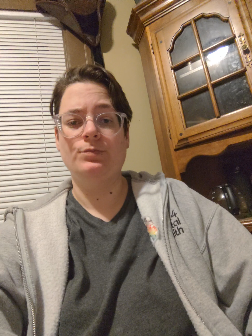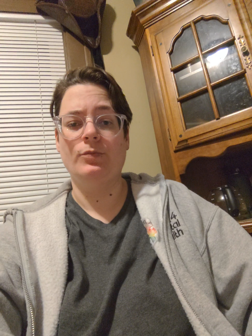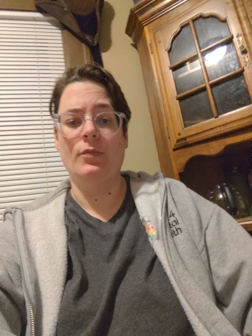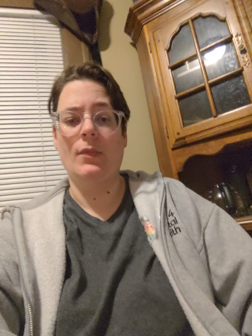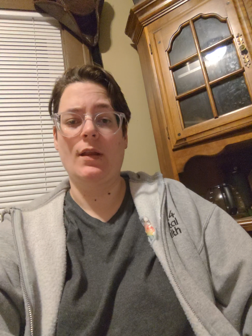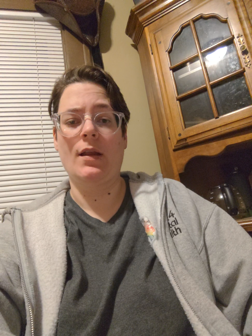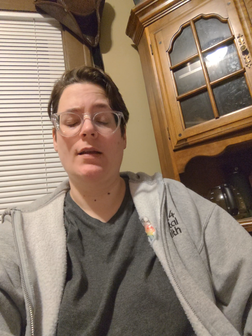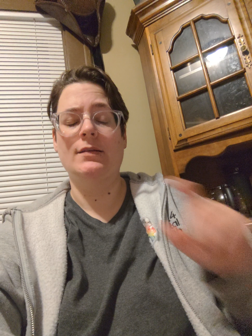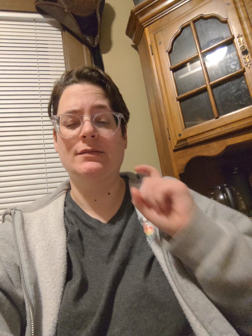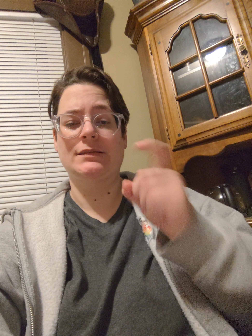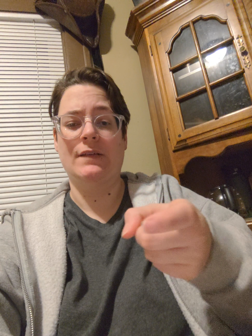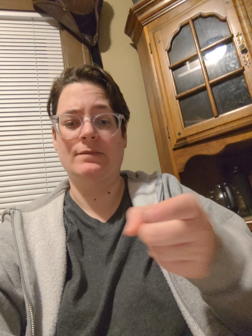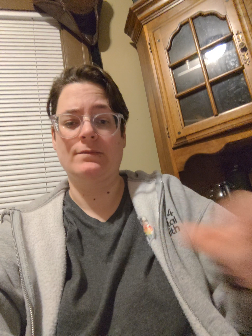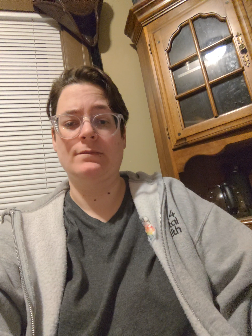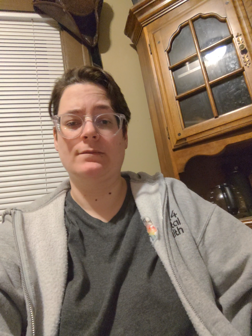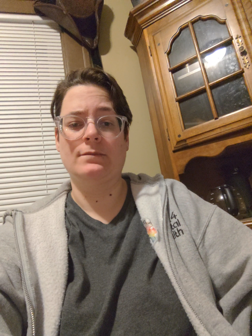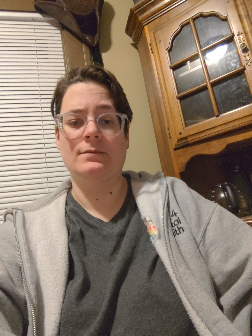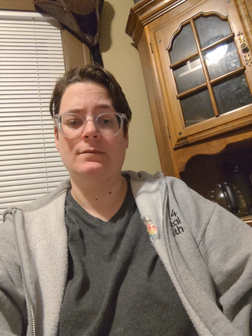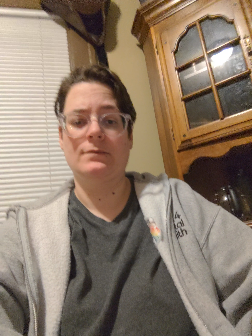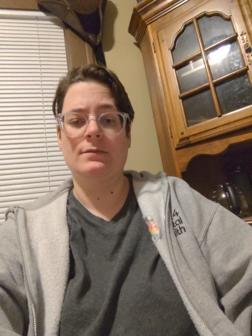give